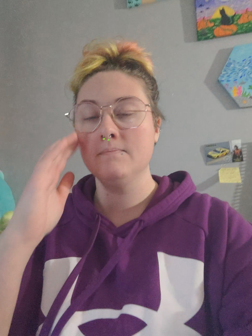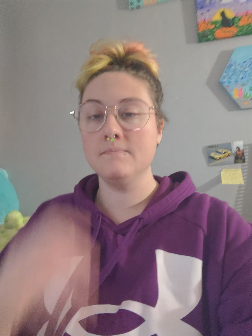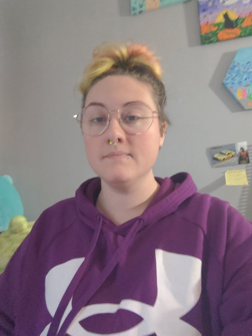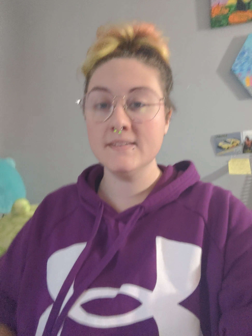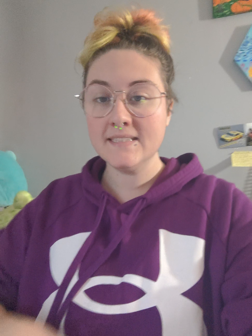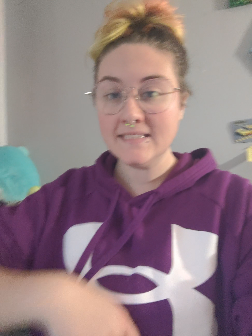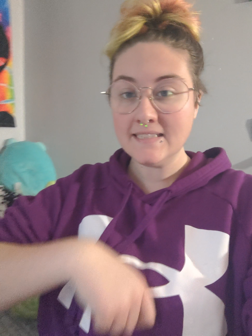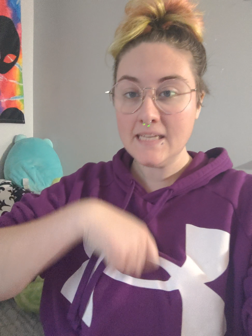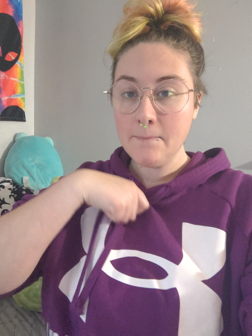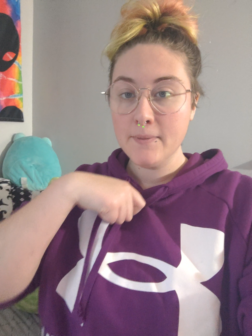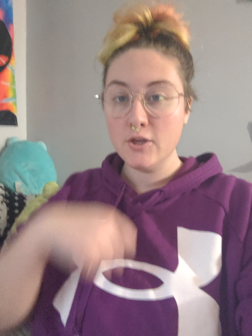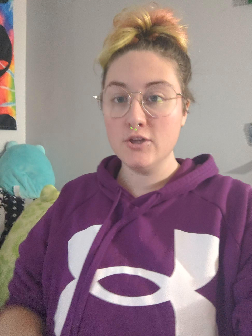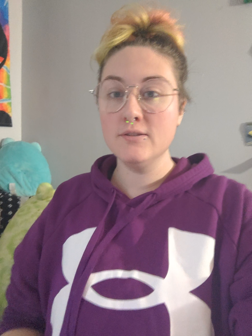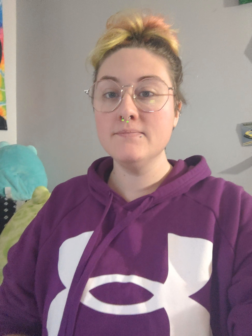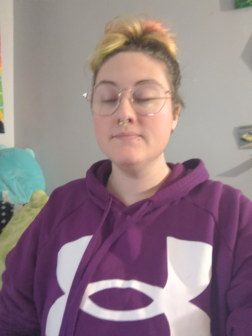zipper